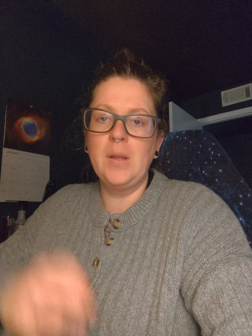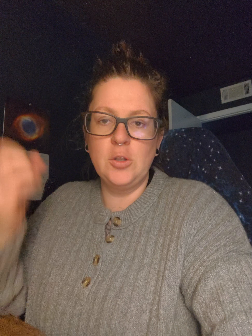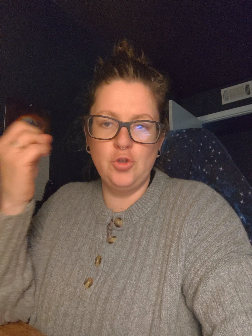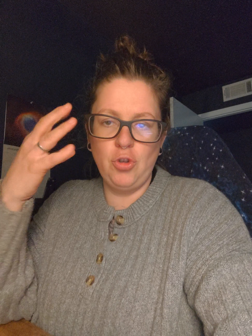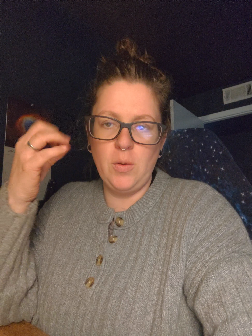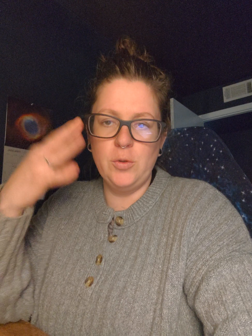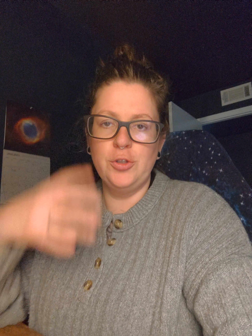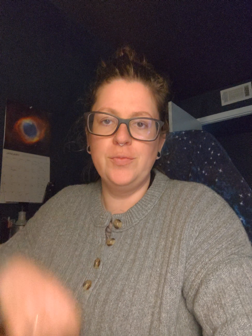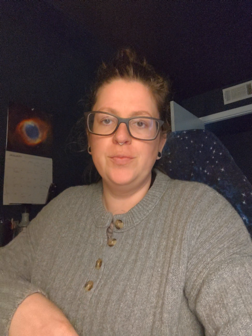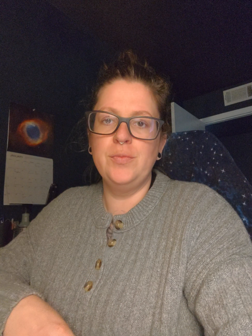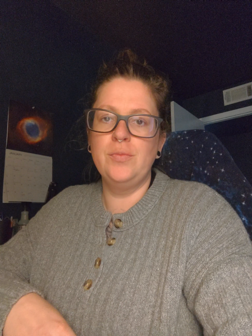shower